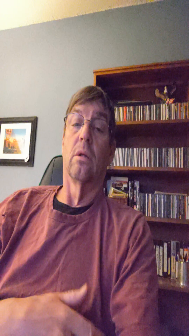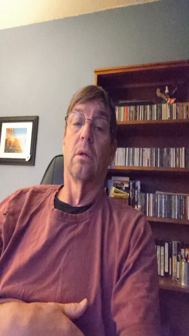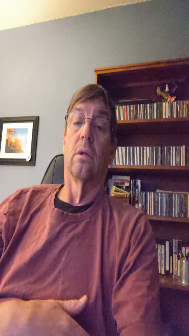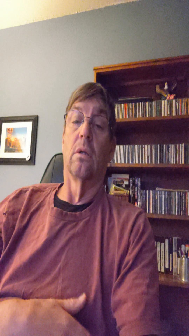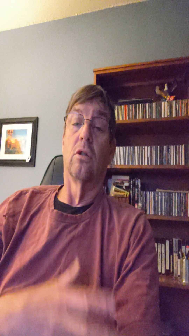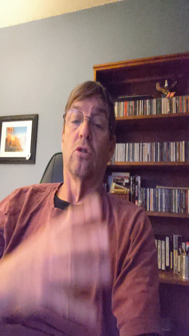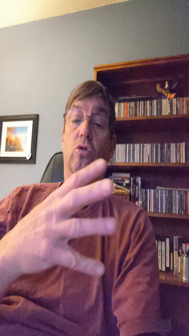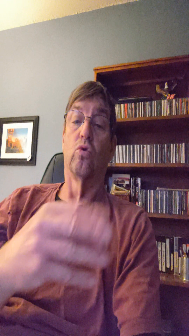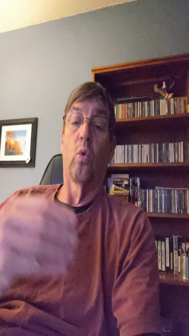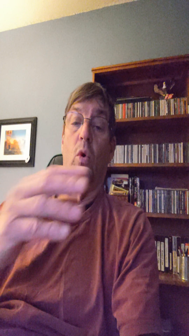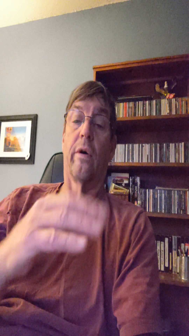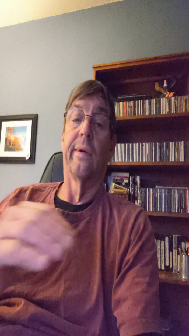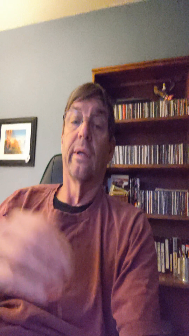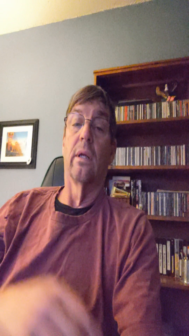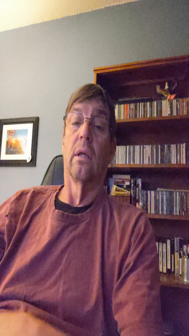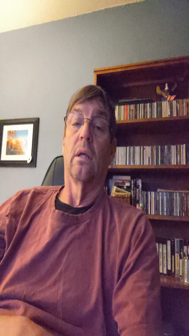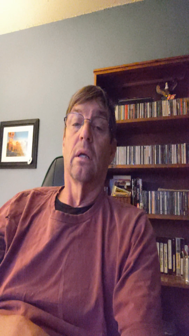story